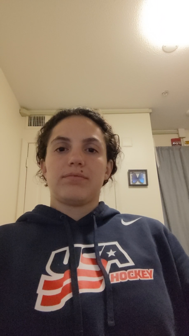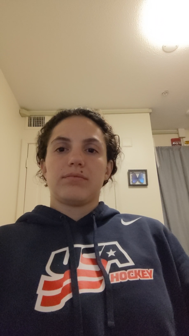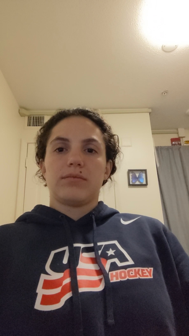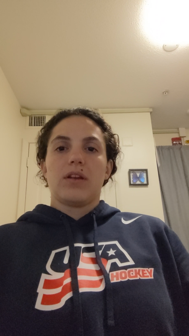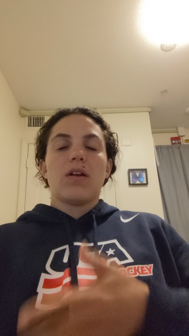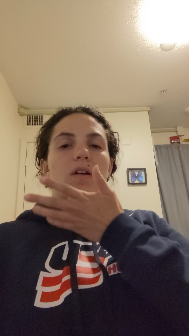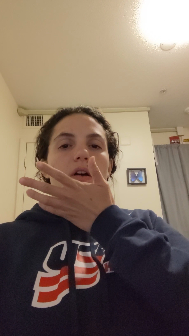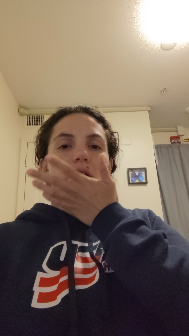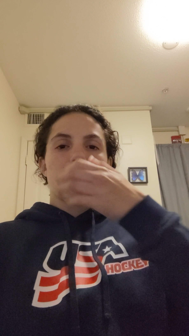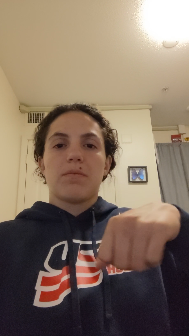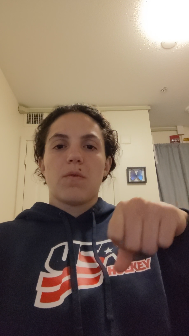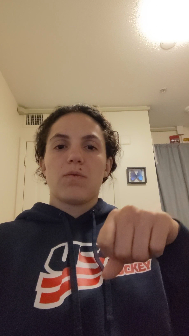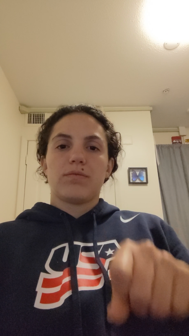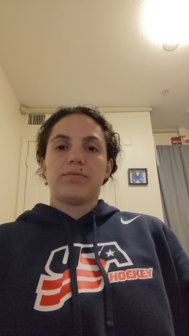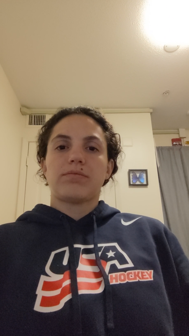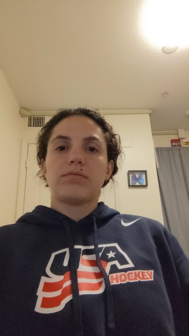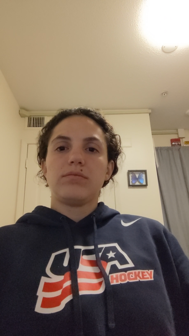lawn mower